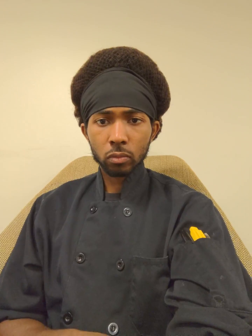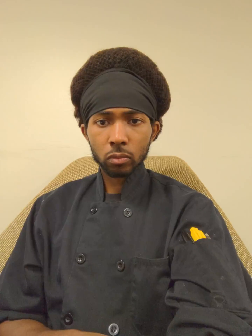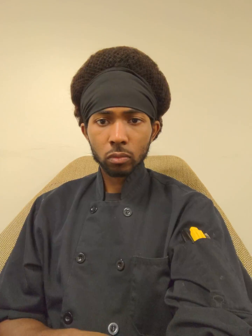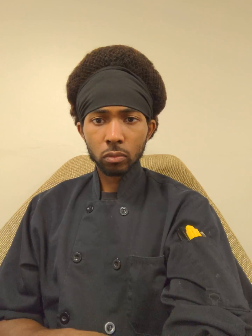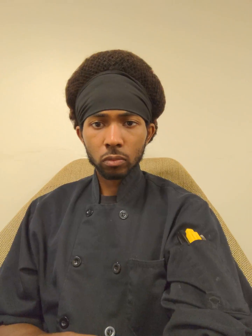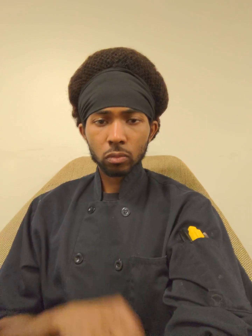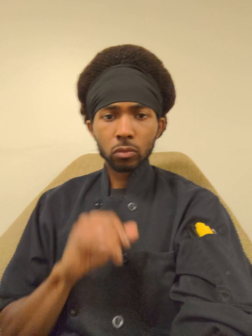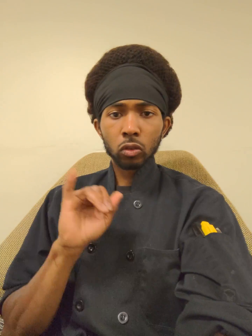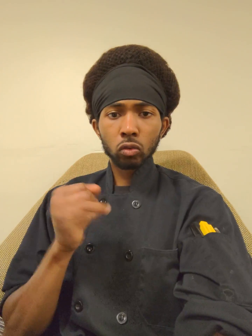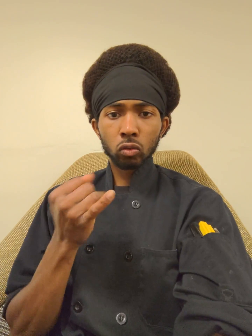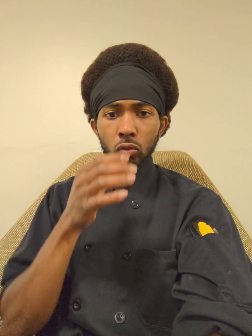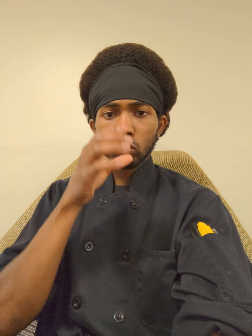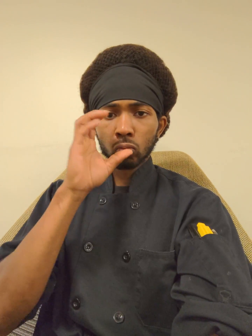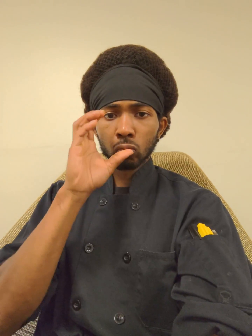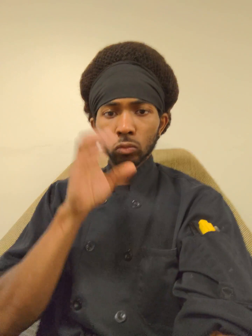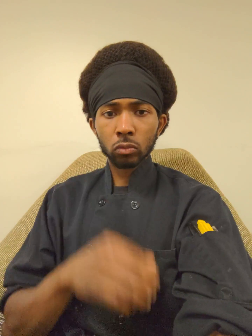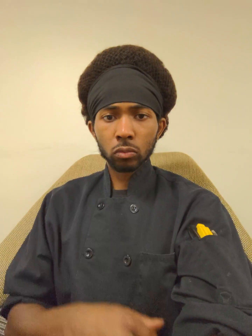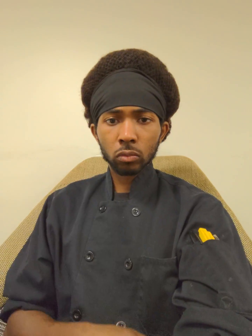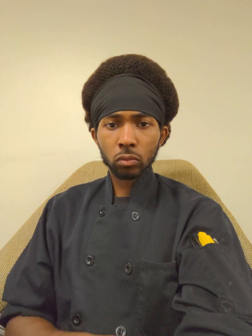juice